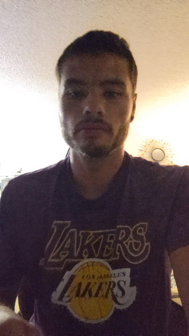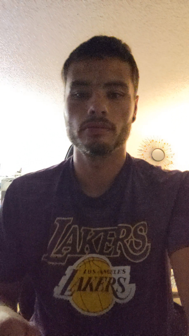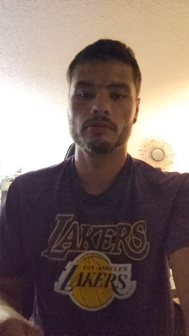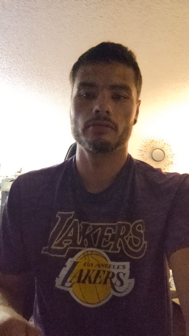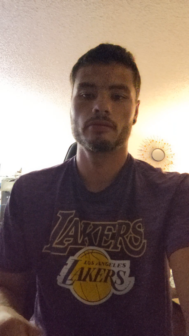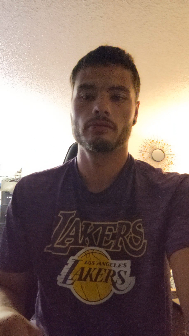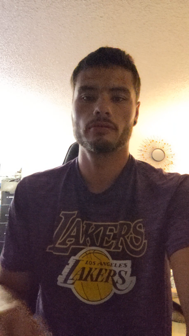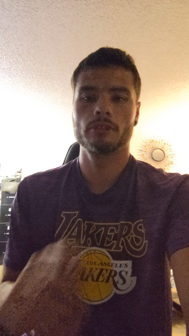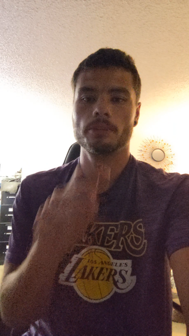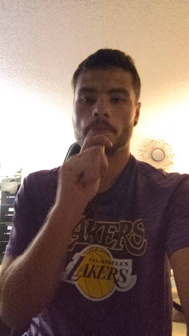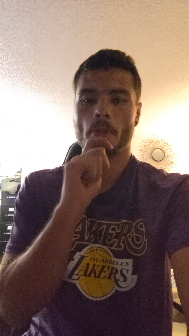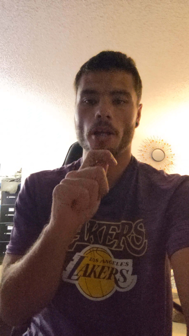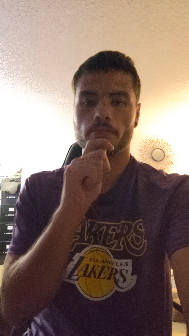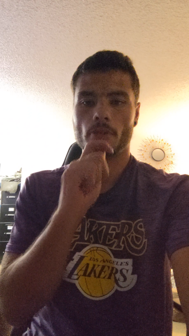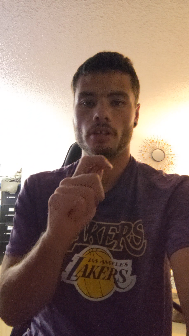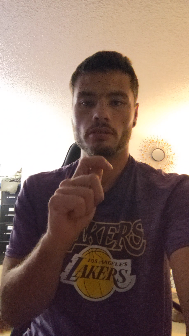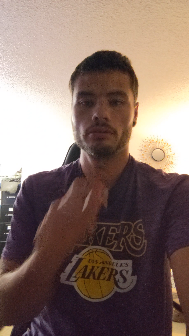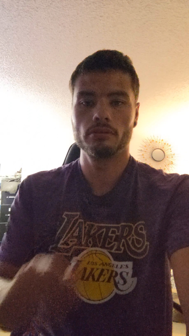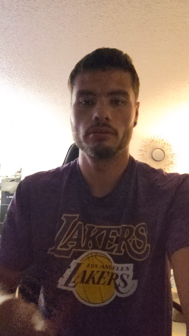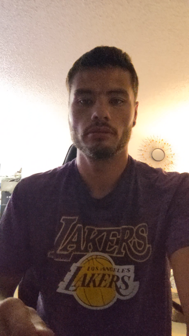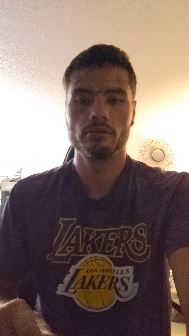popsicle